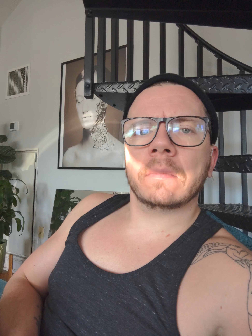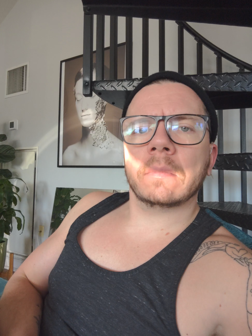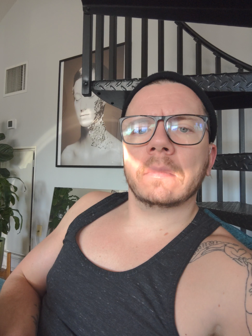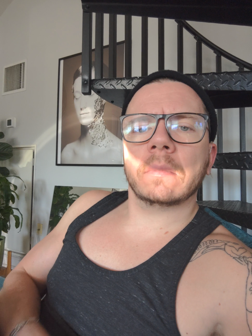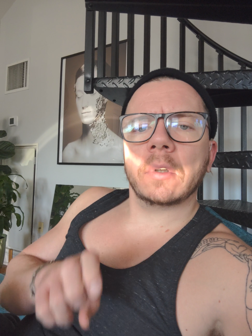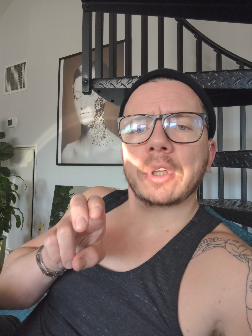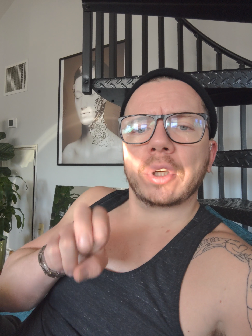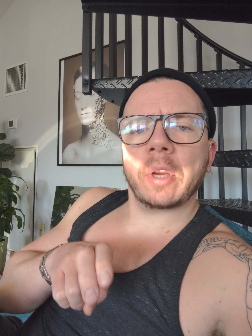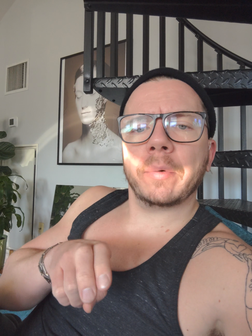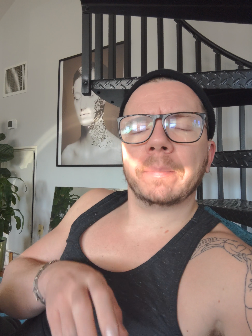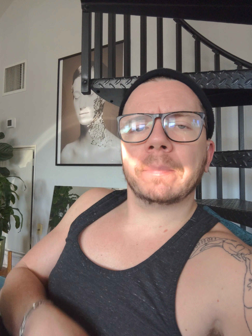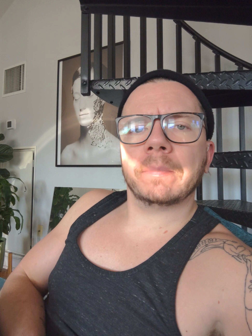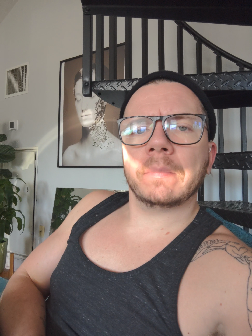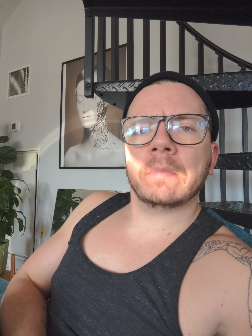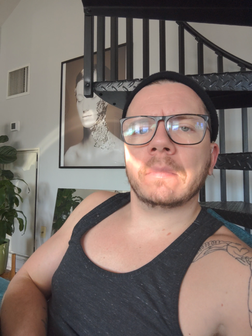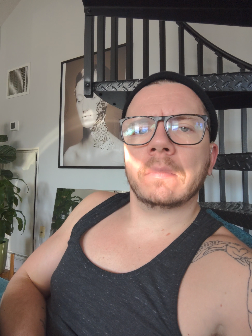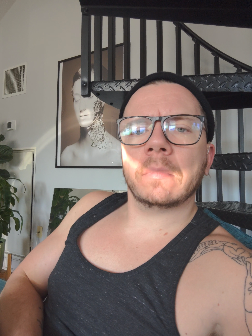chair